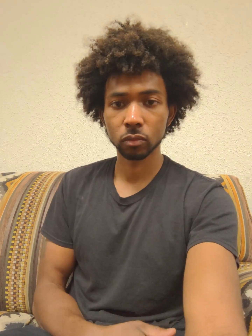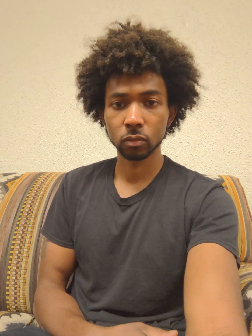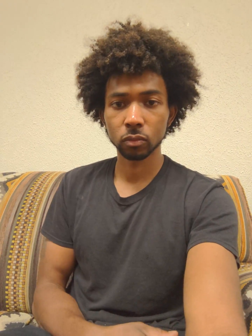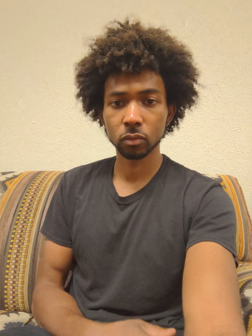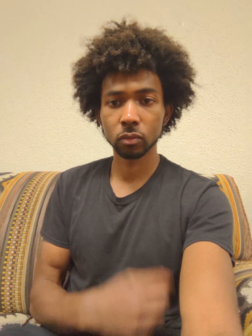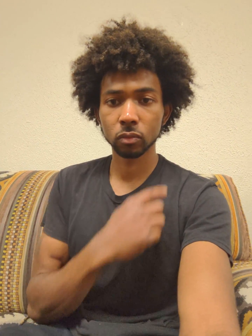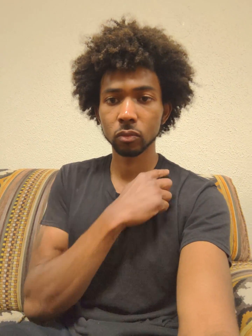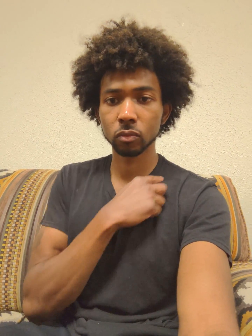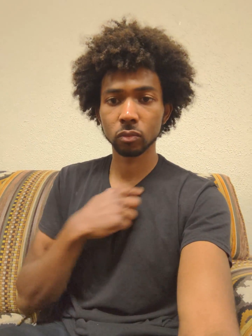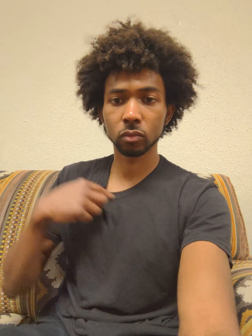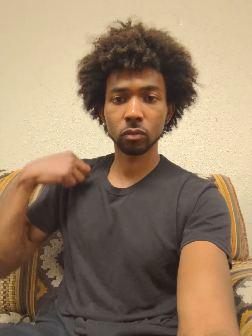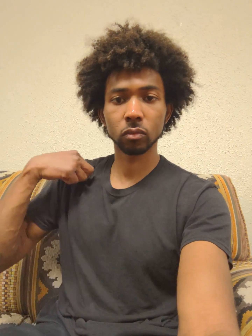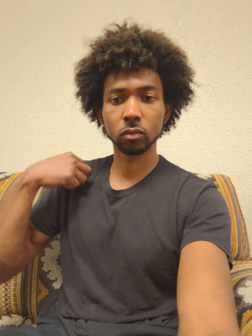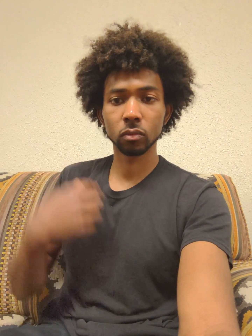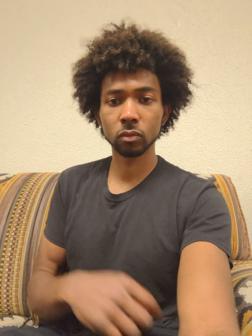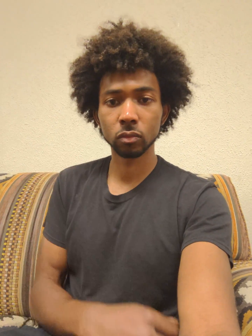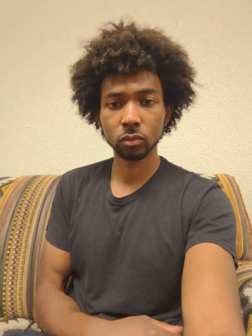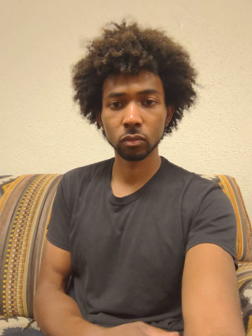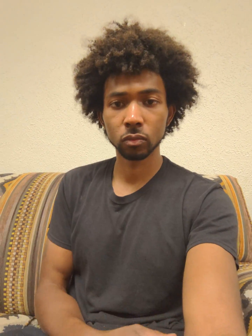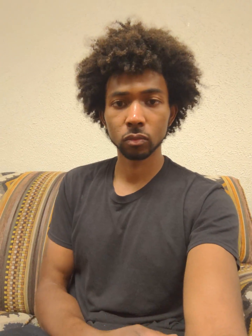necklace